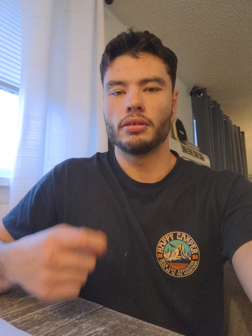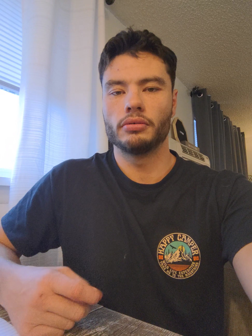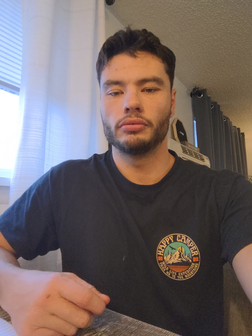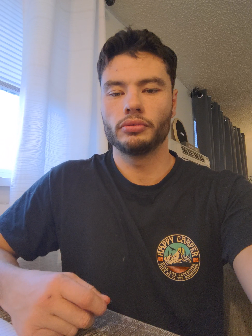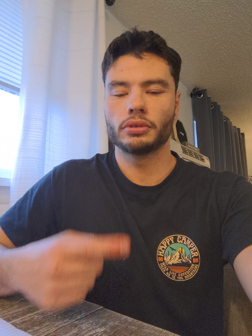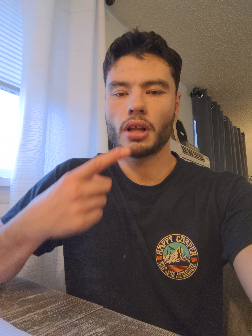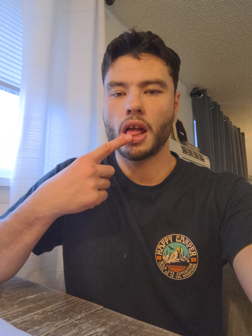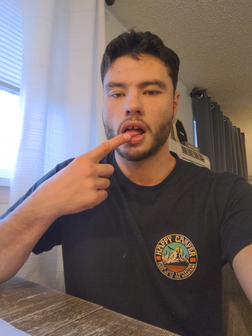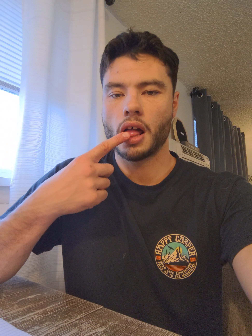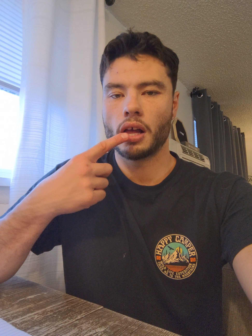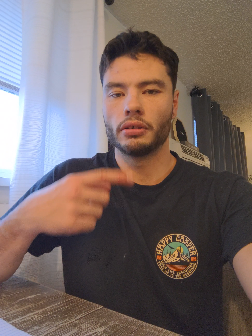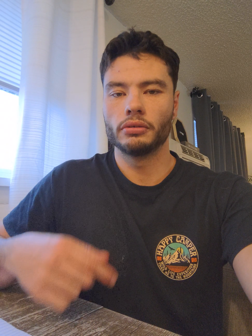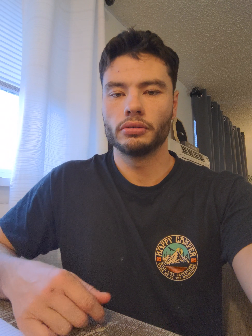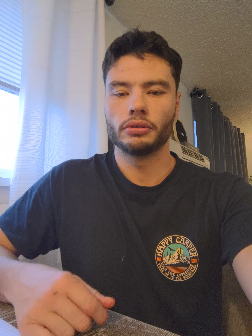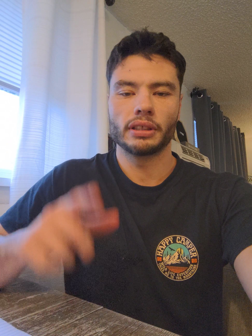tongue